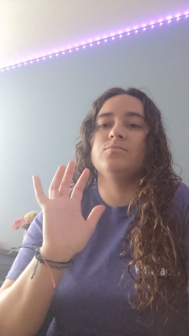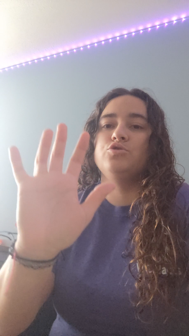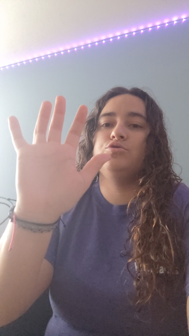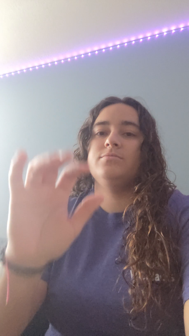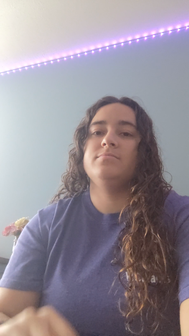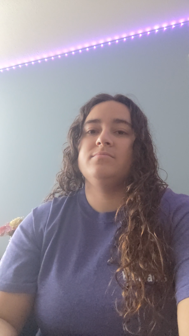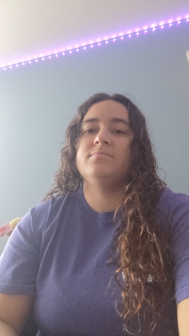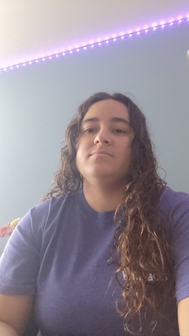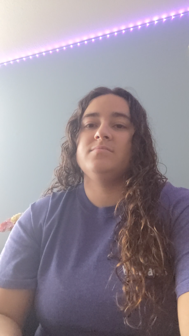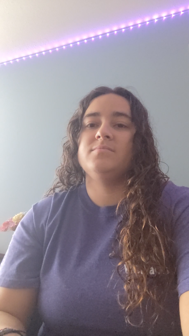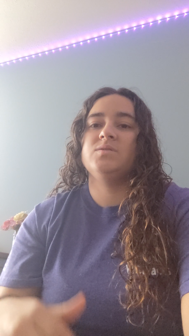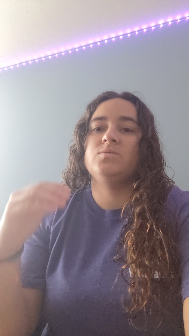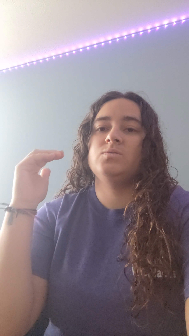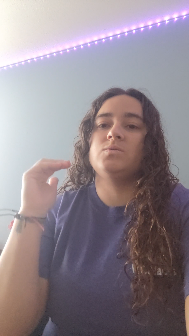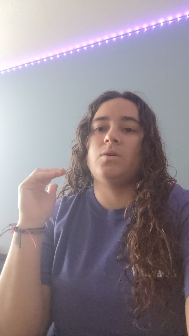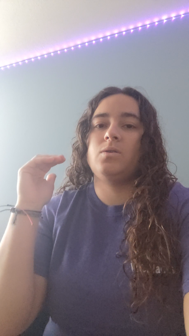short